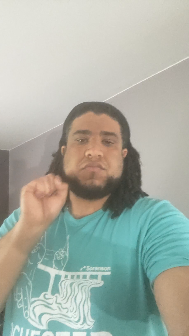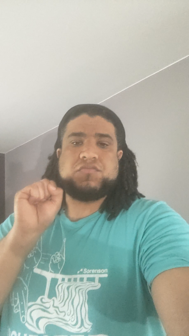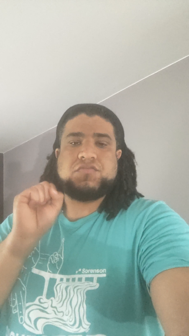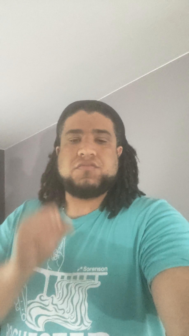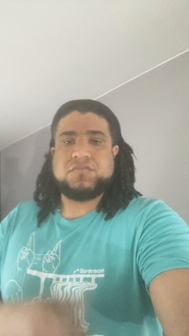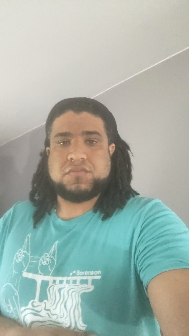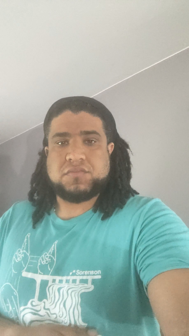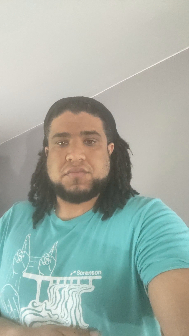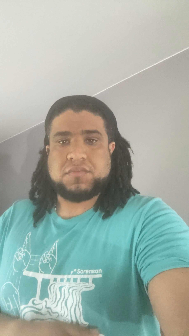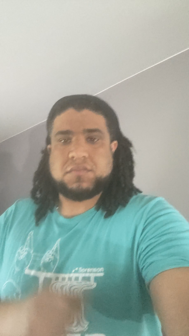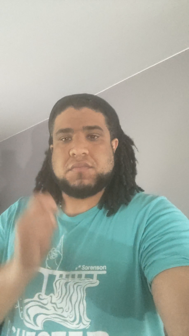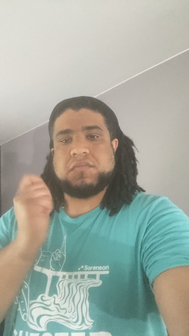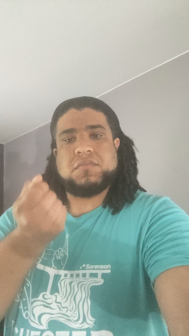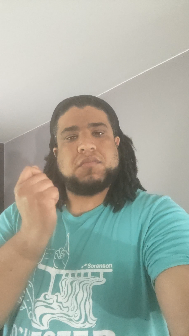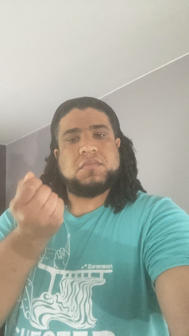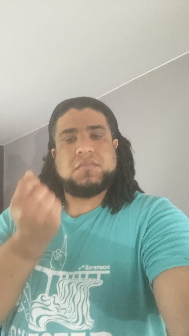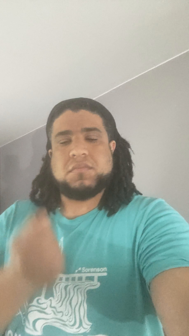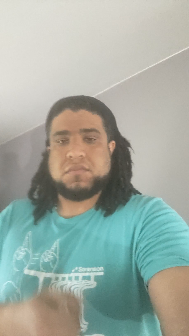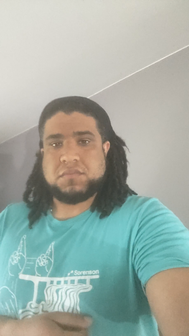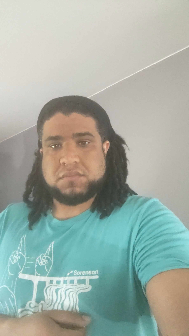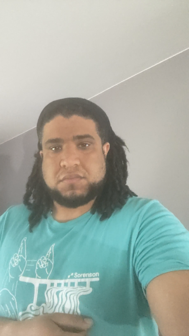bat